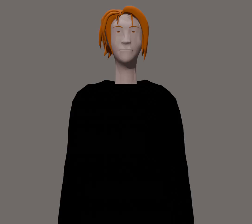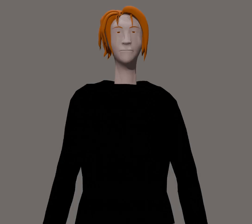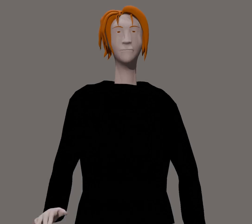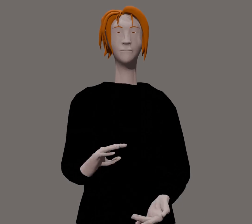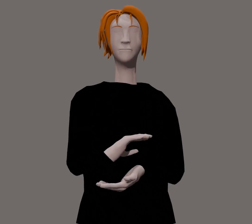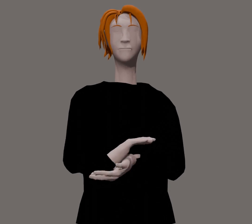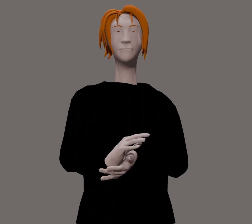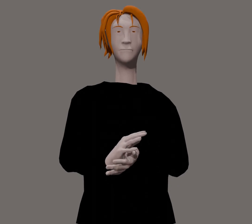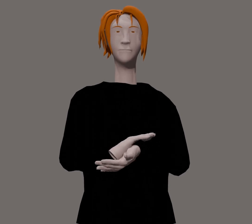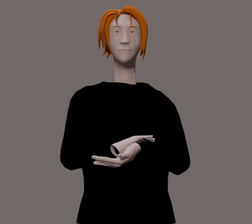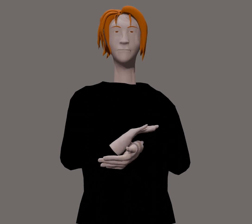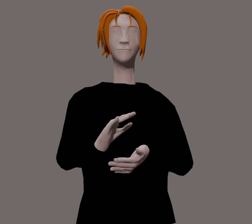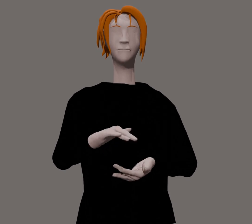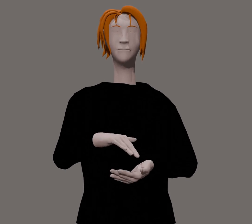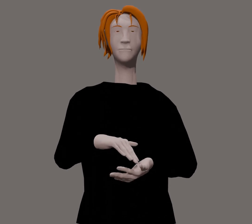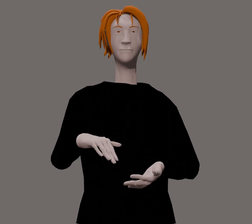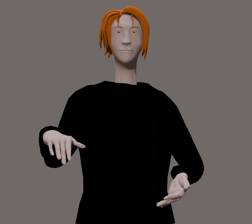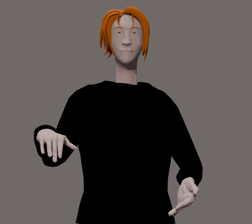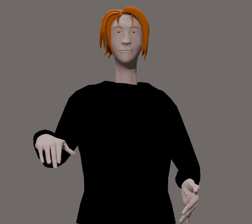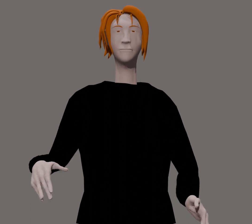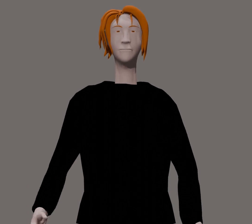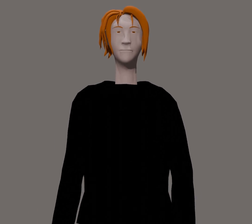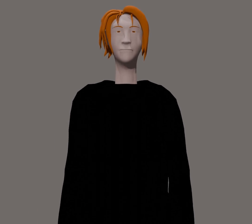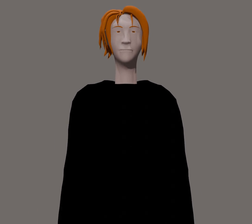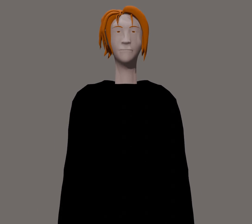Cheesecake